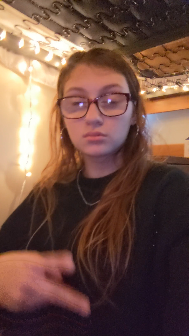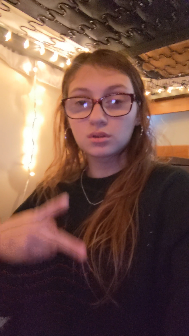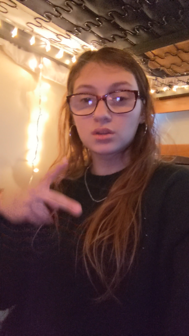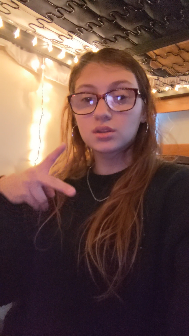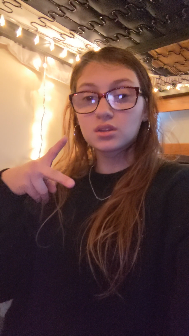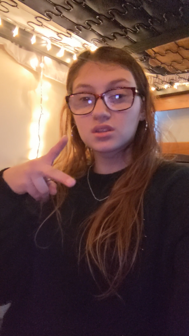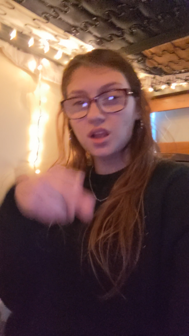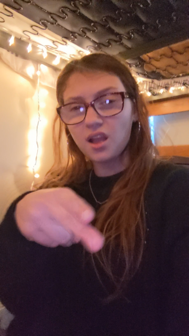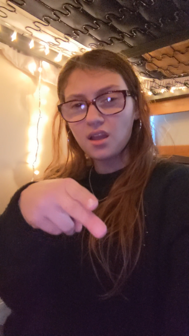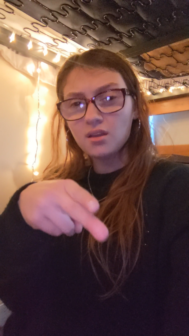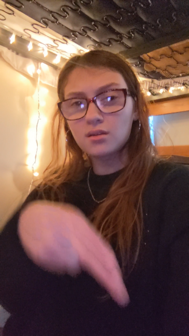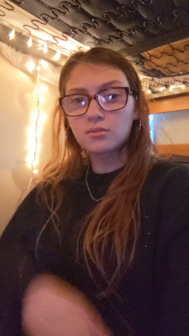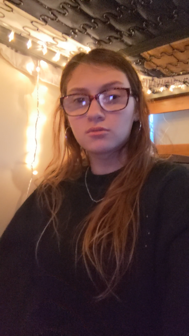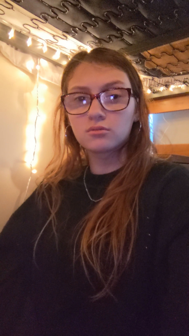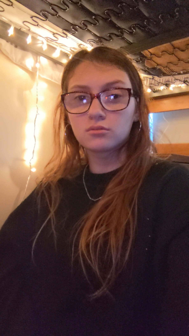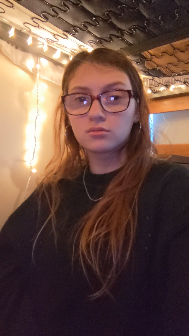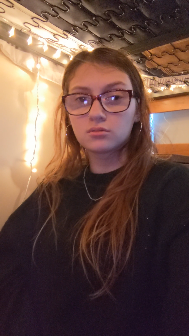cut